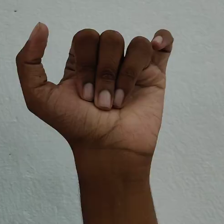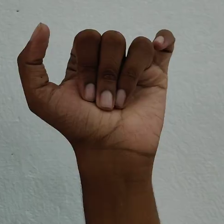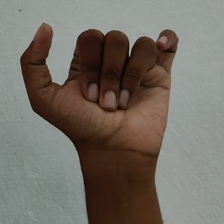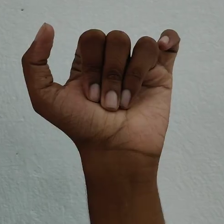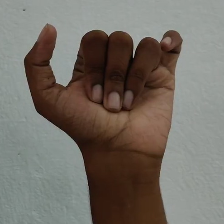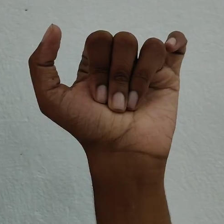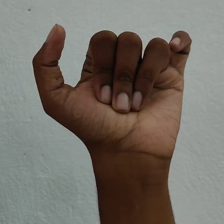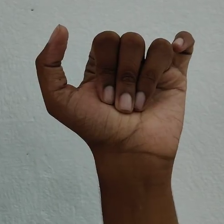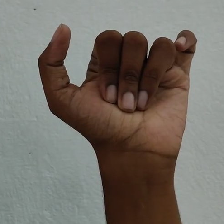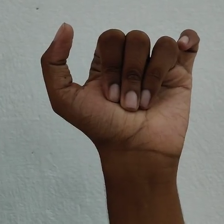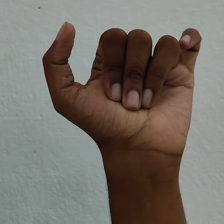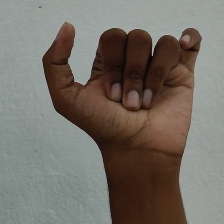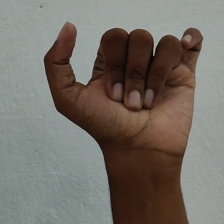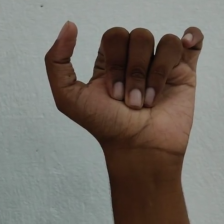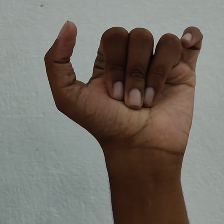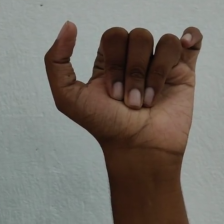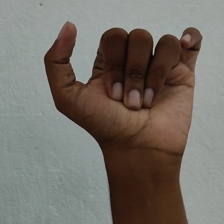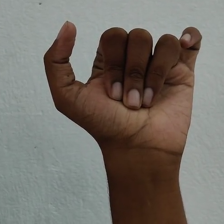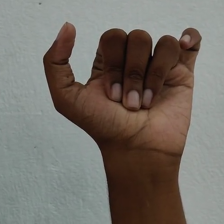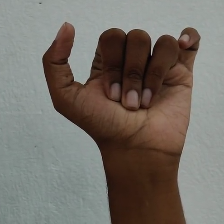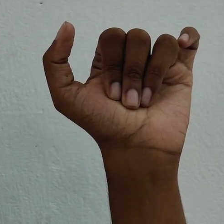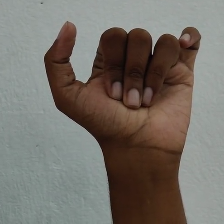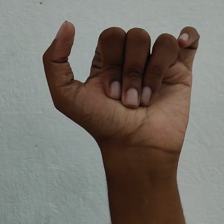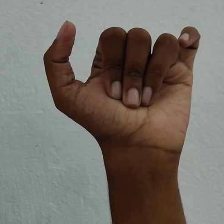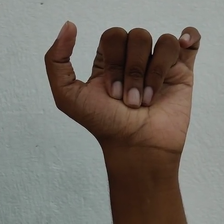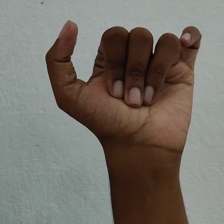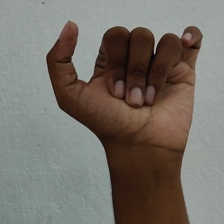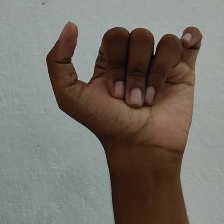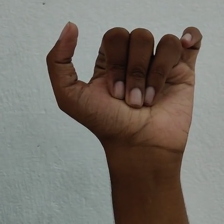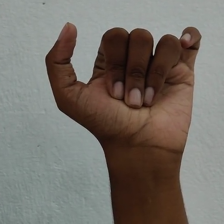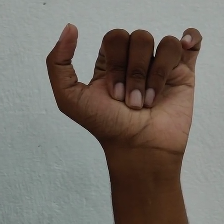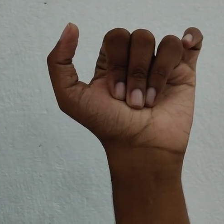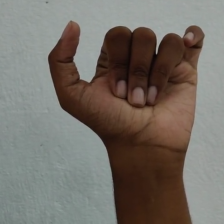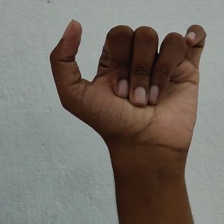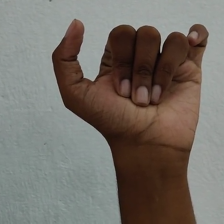ഋ